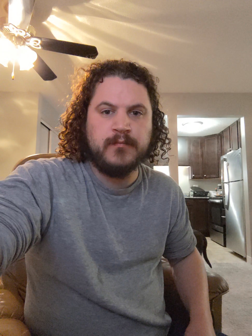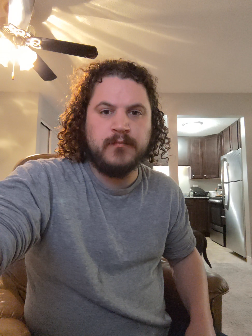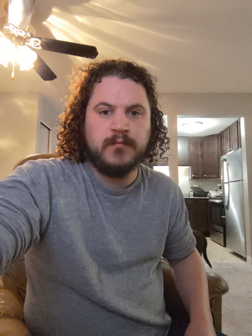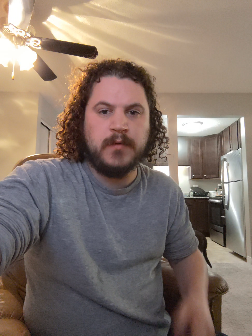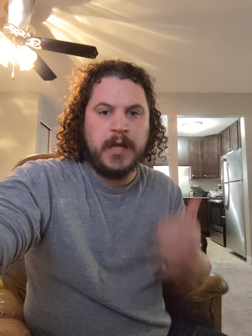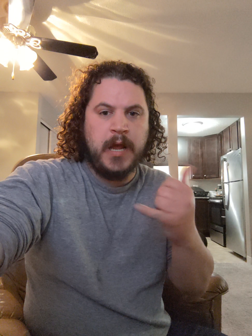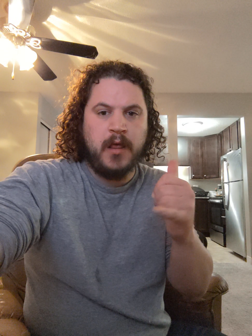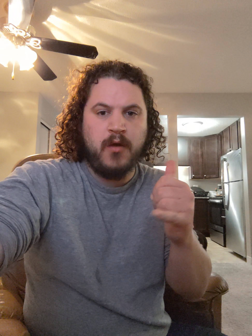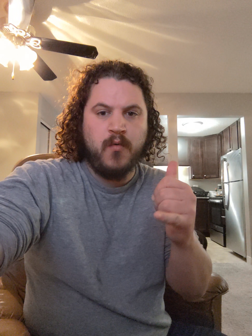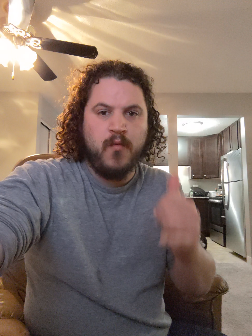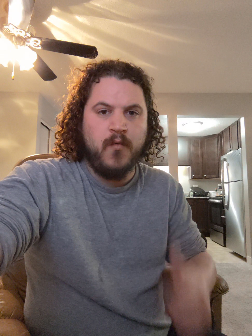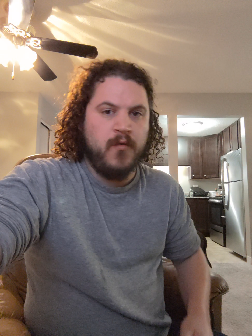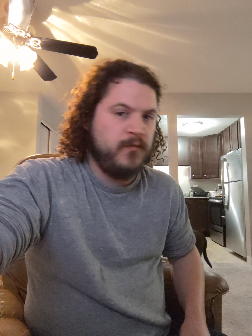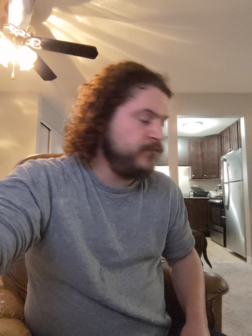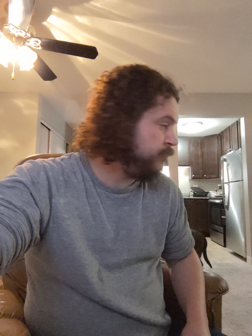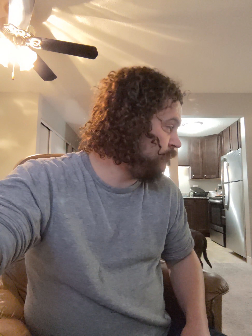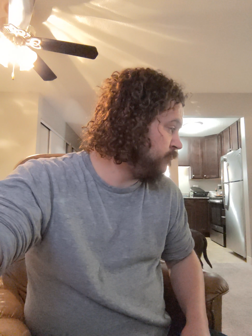yellow